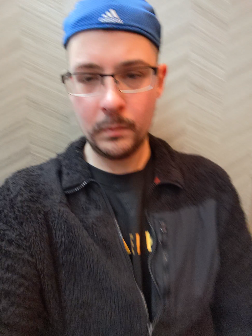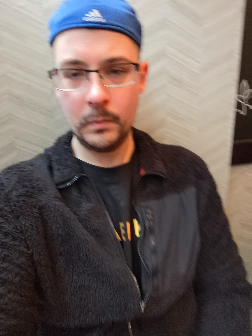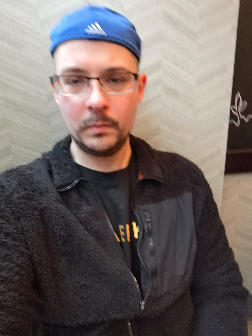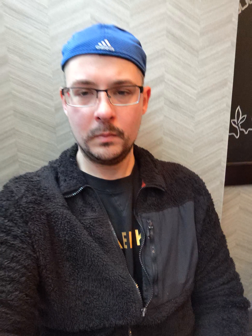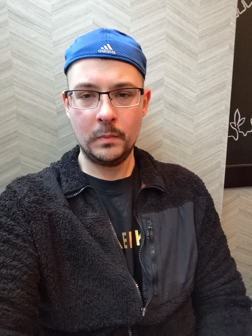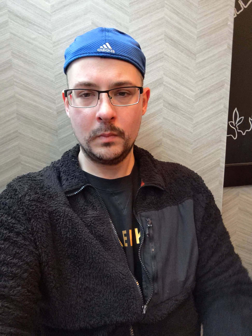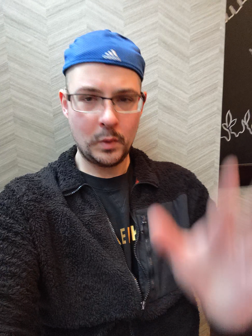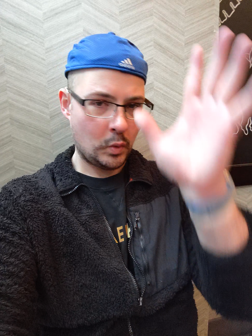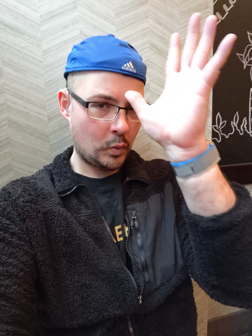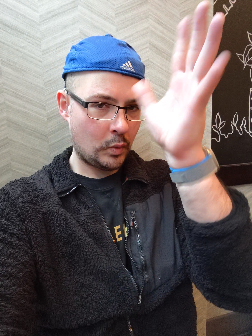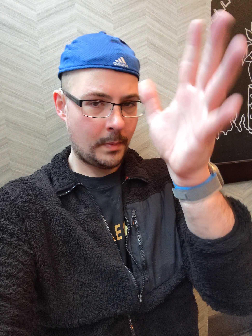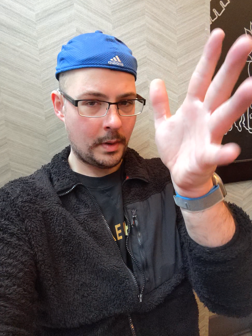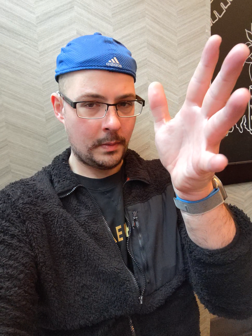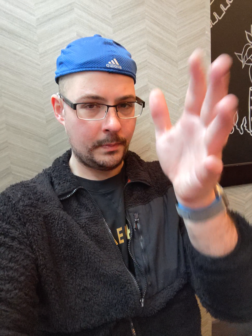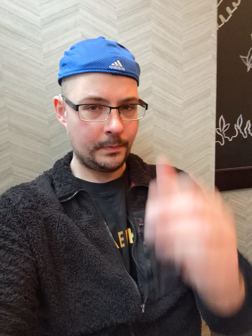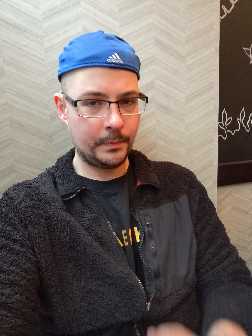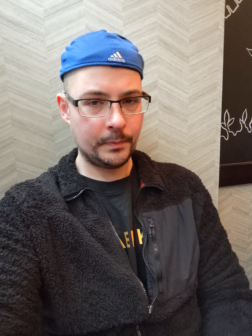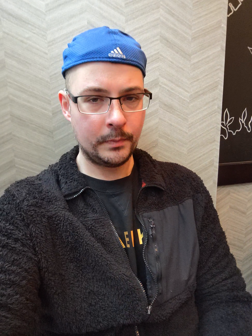grandpa